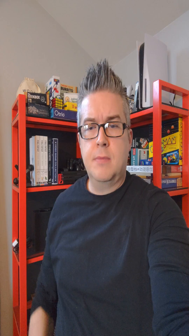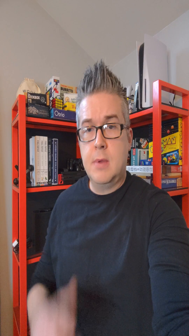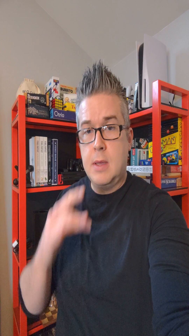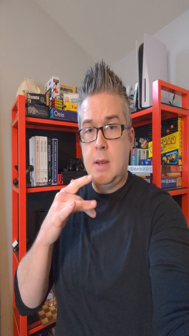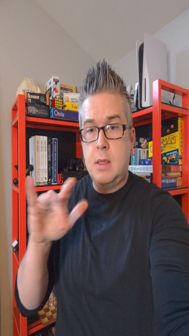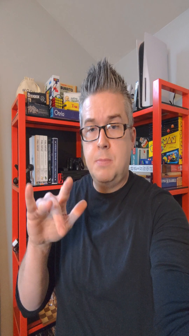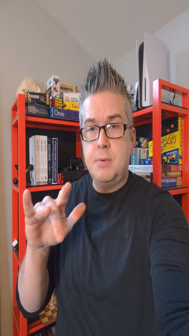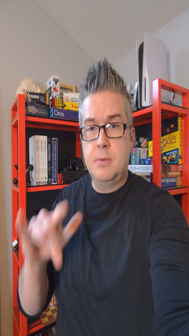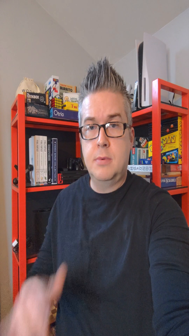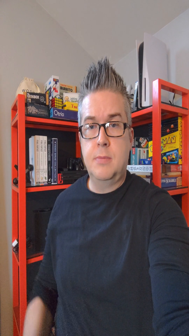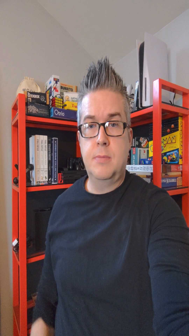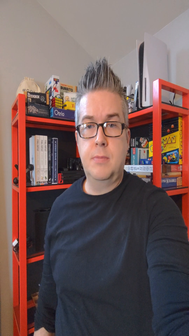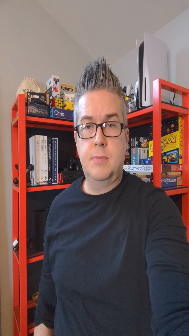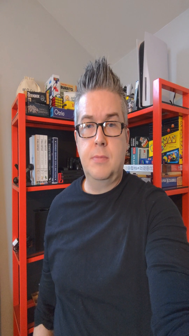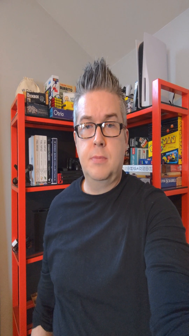empty